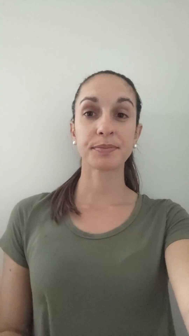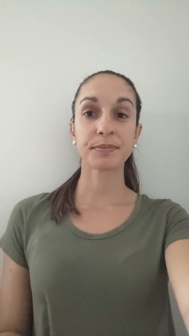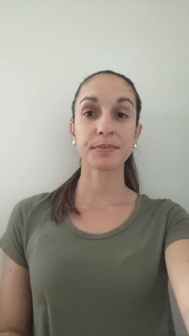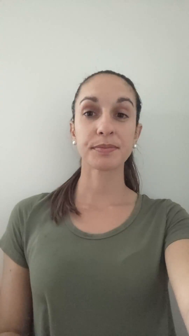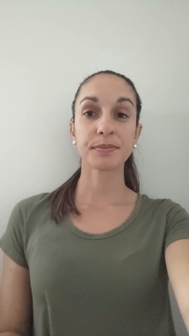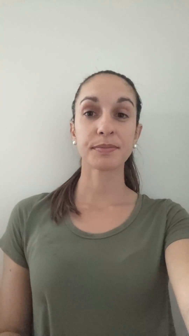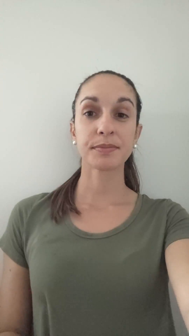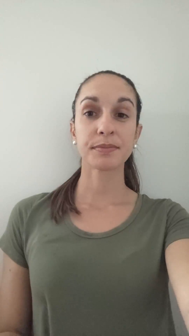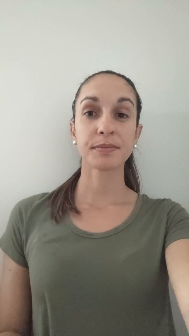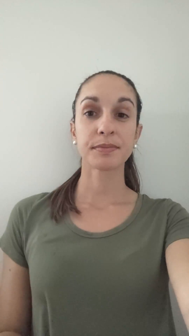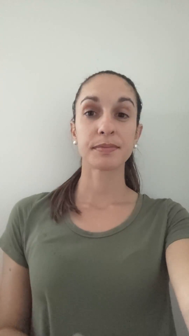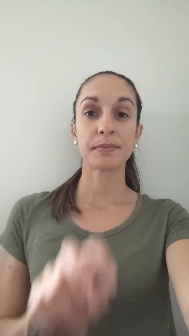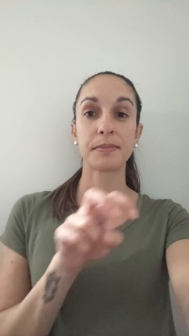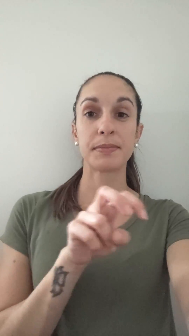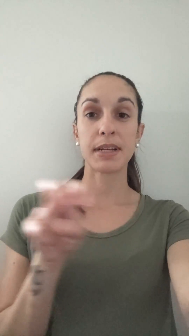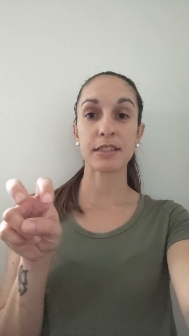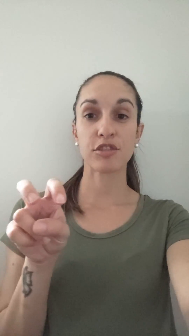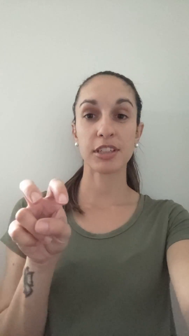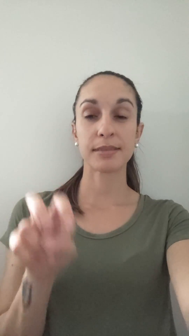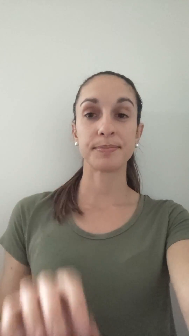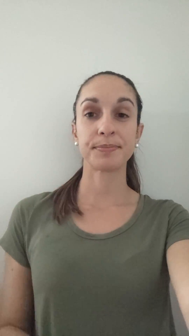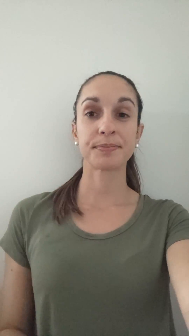bench